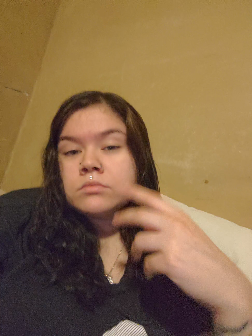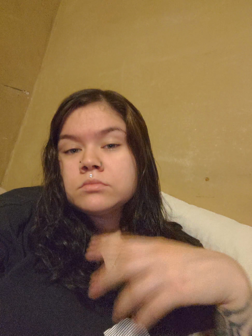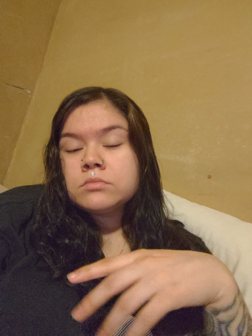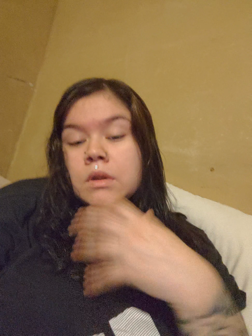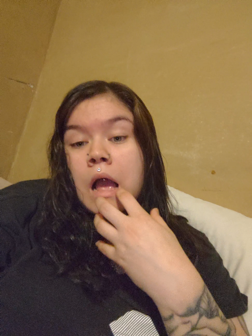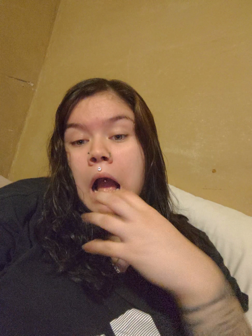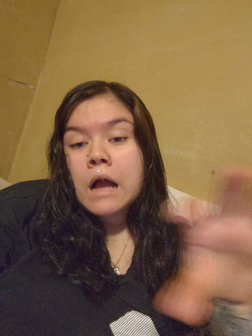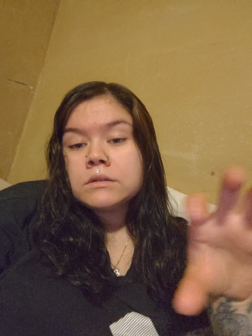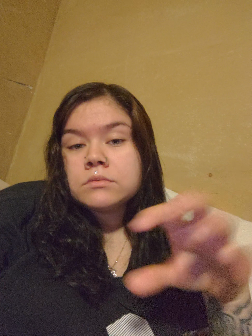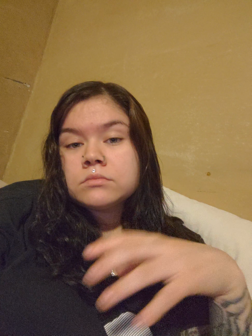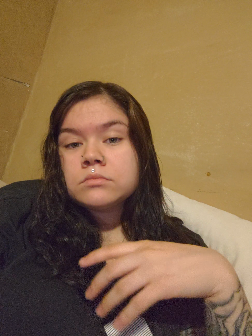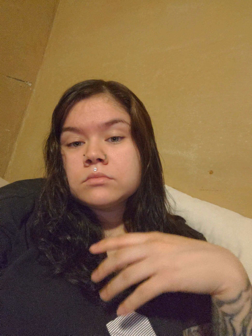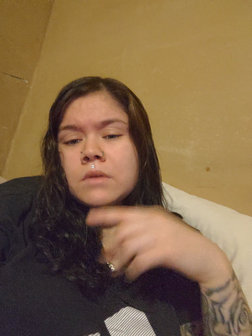hot